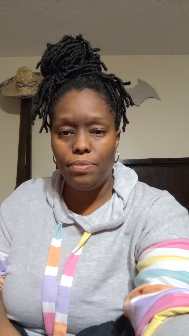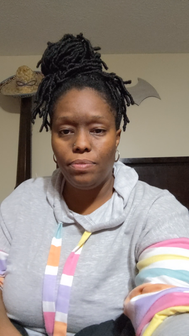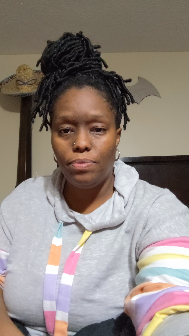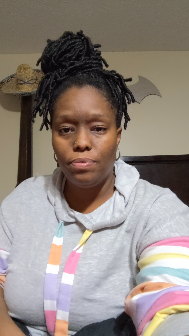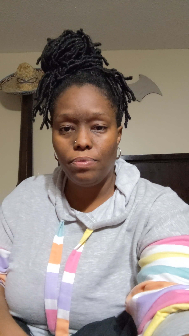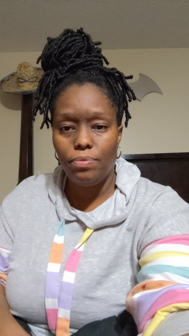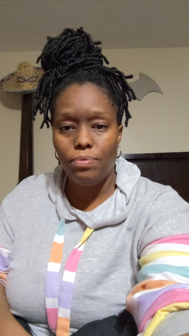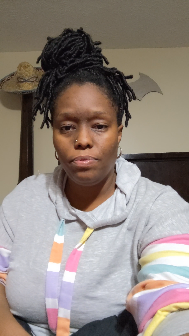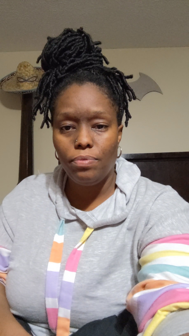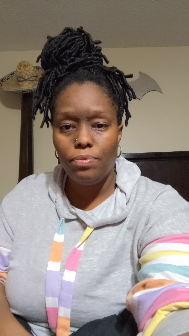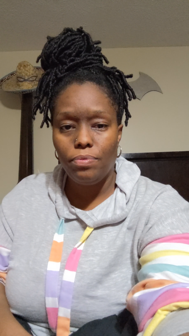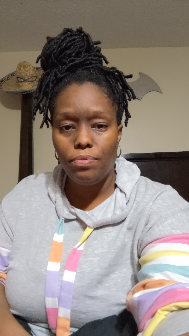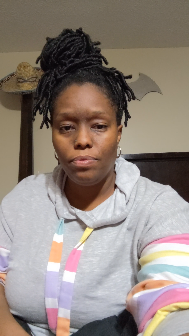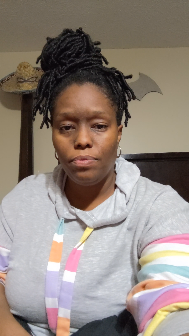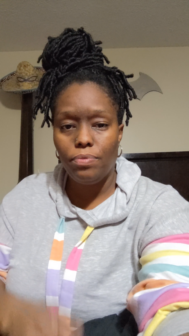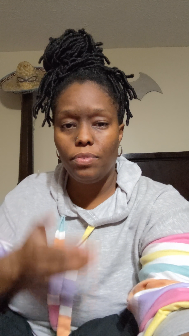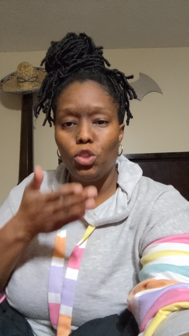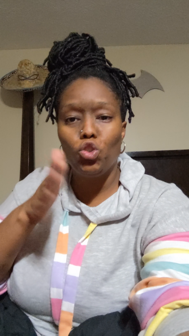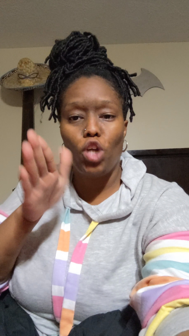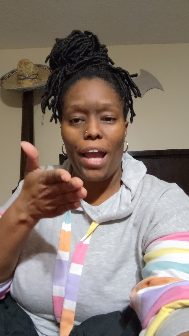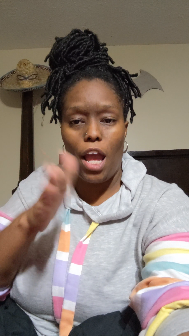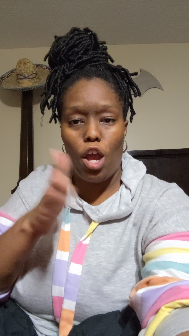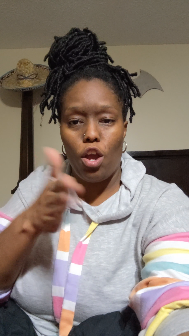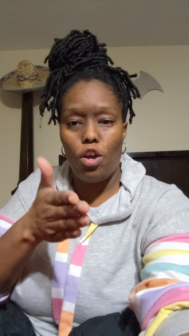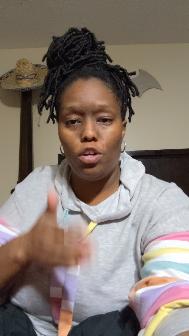share